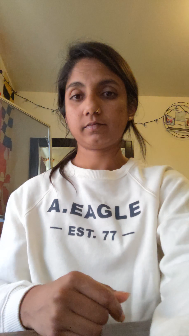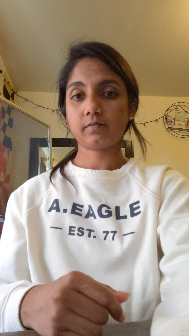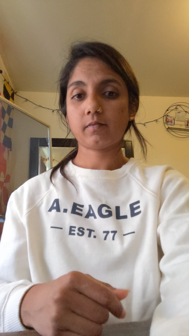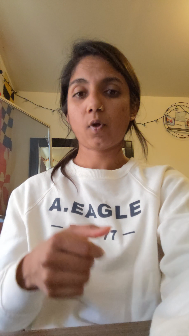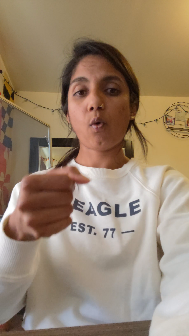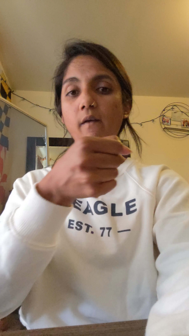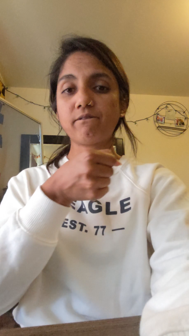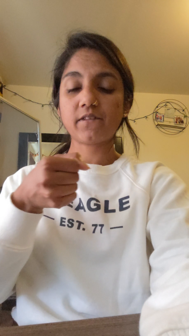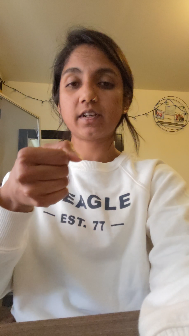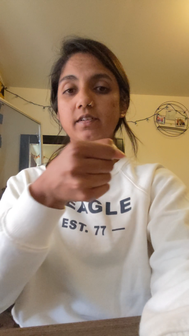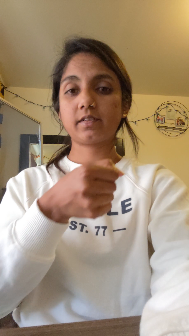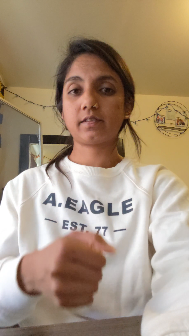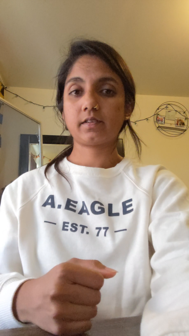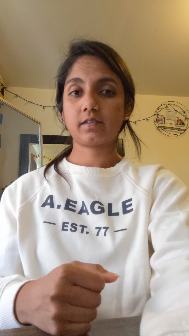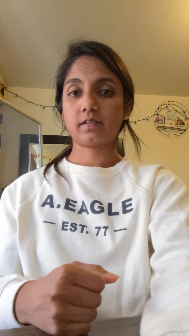coffee